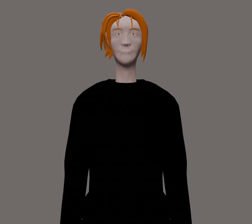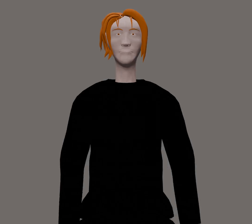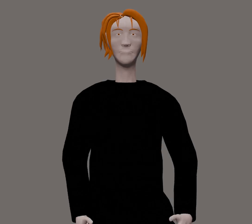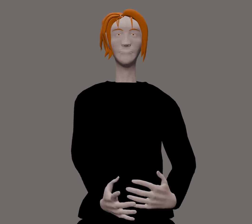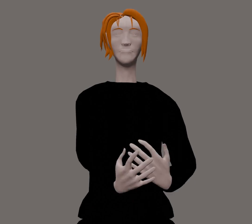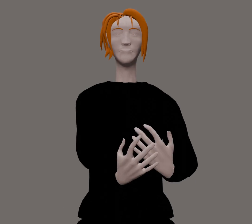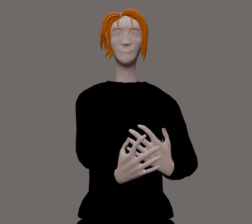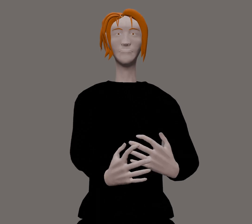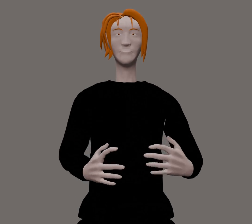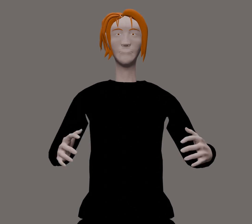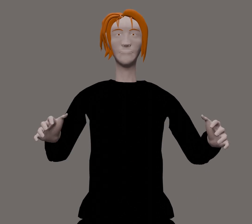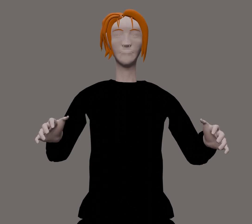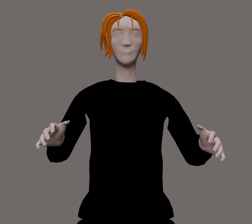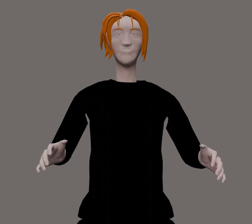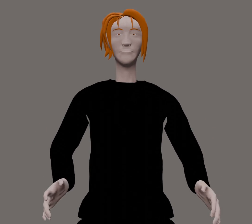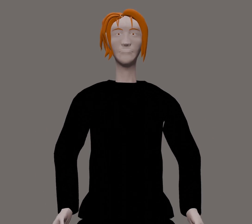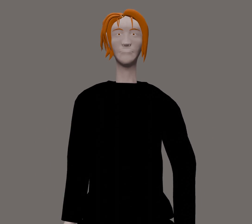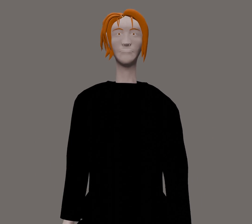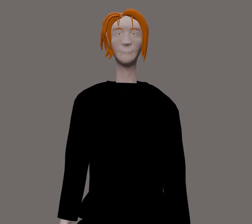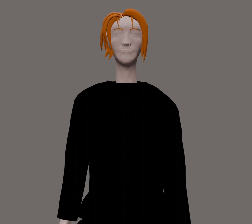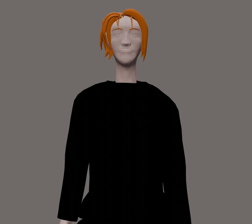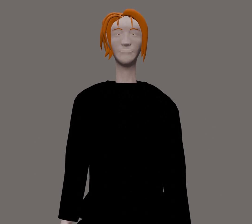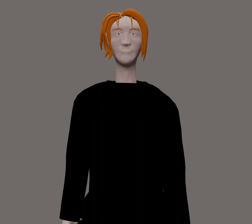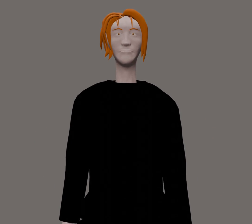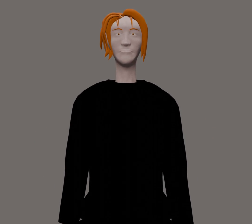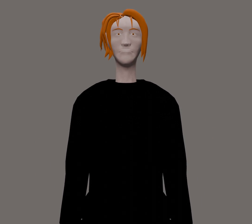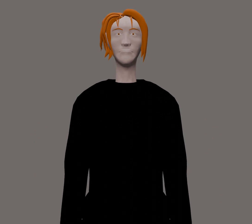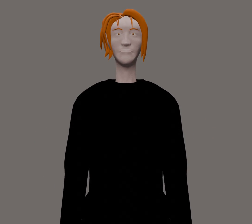Basket